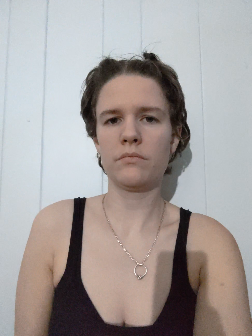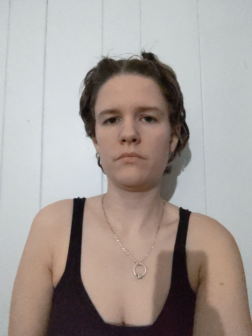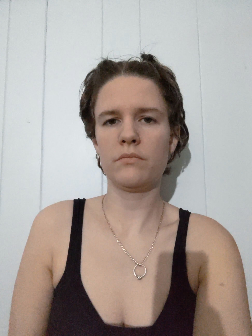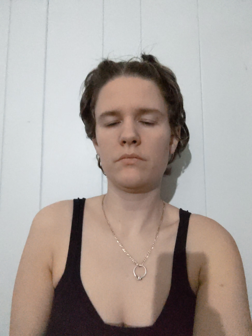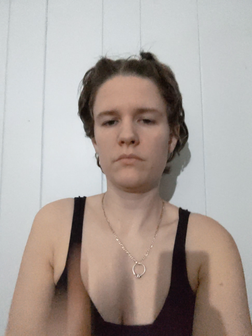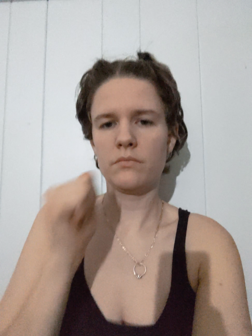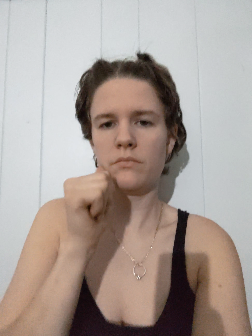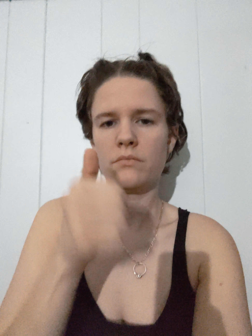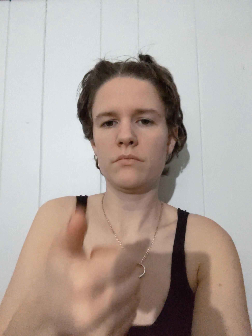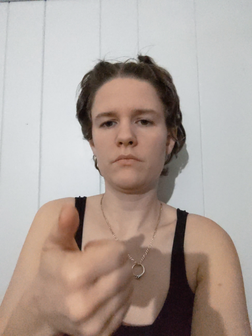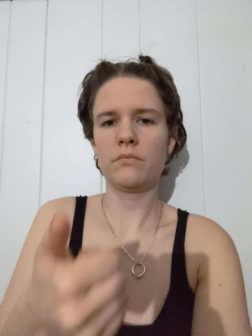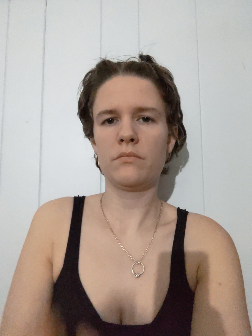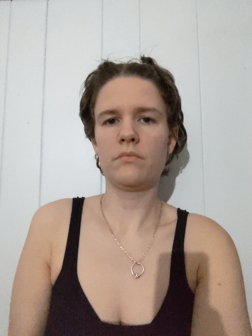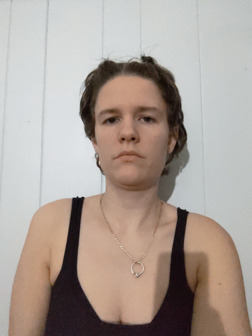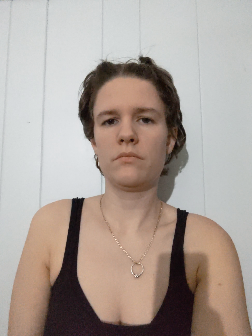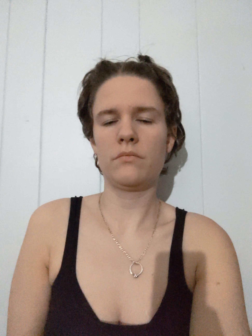tomorrow